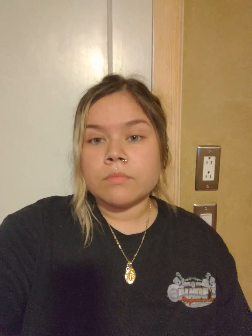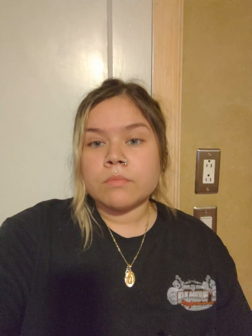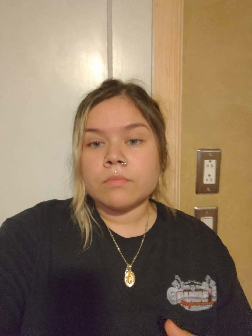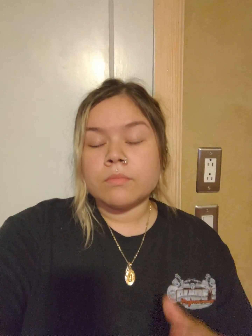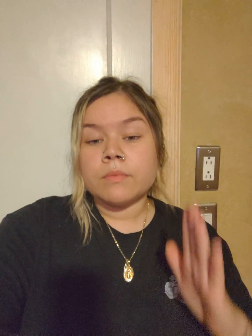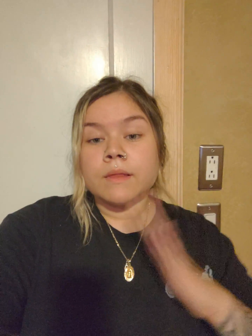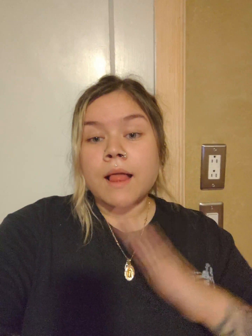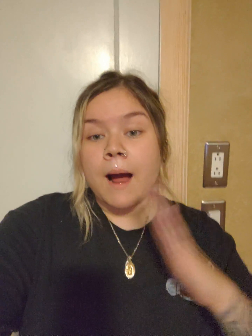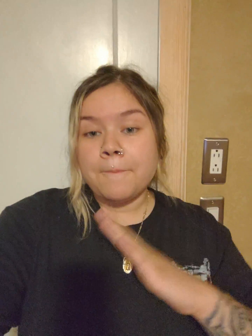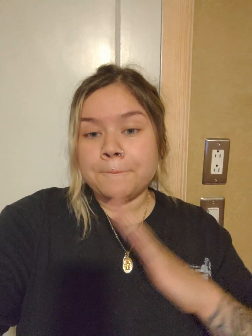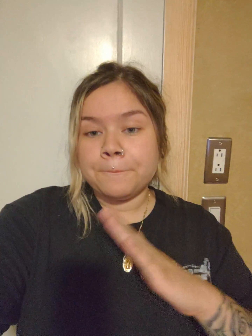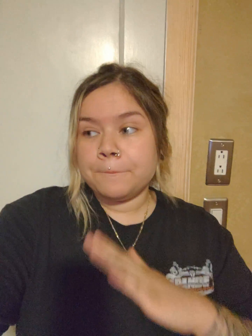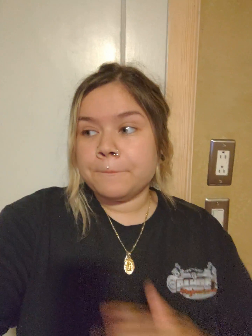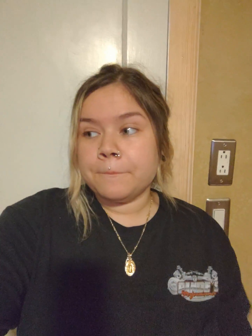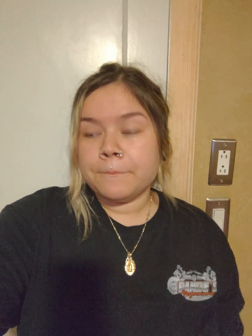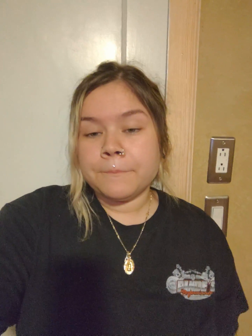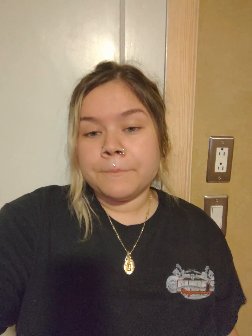clap